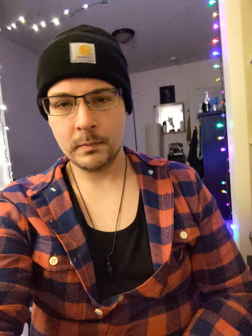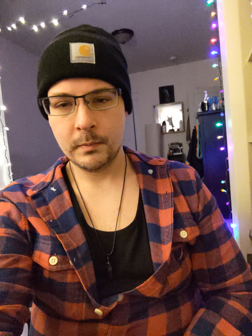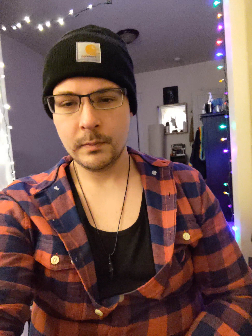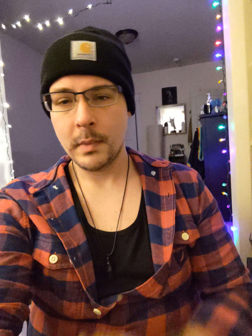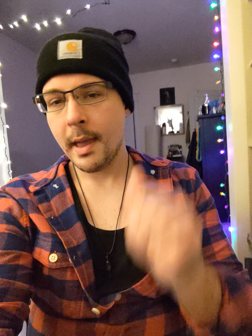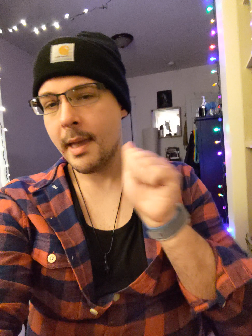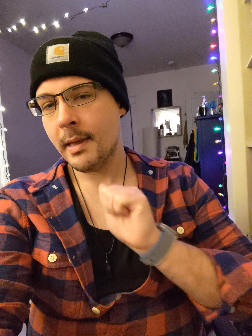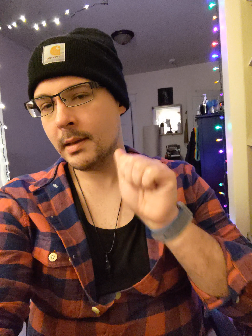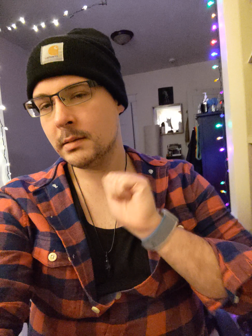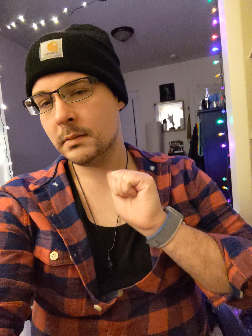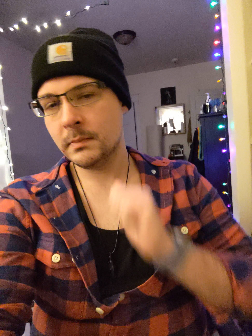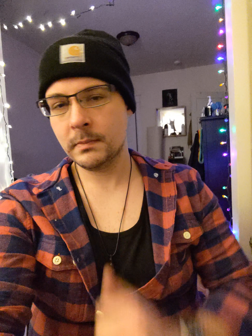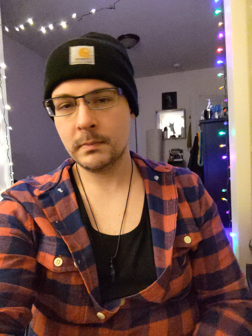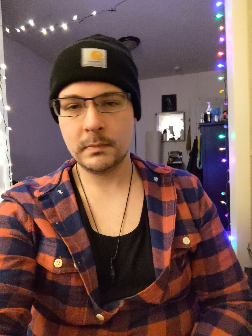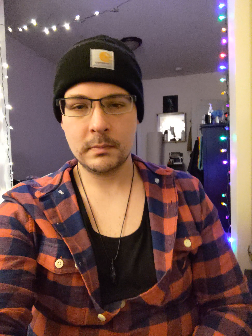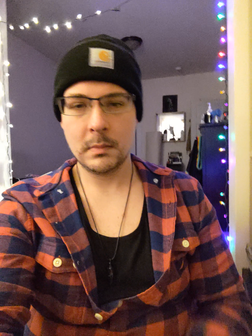aunt